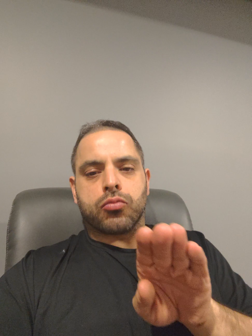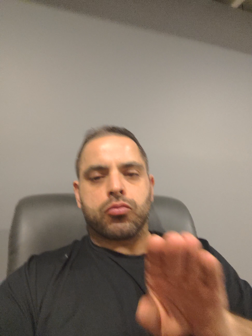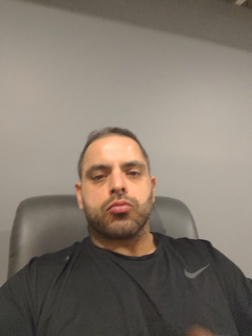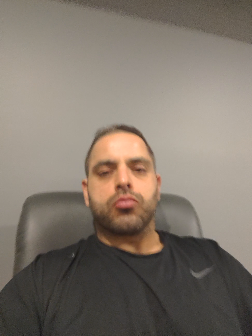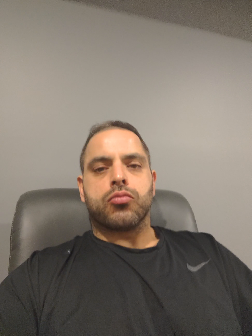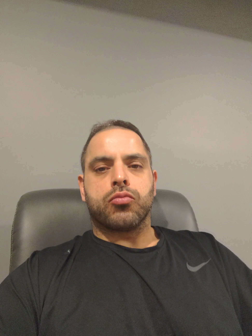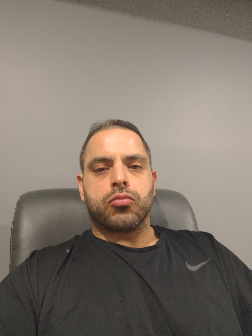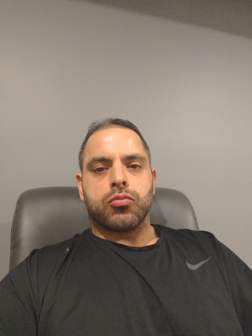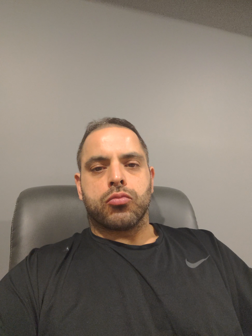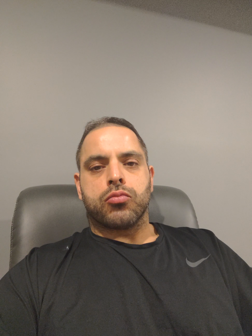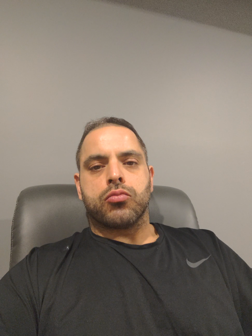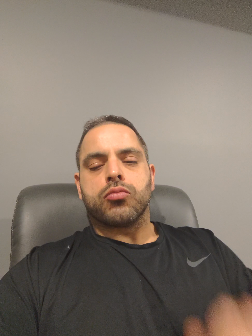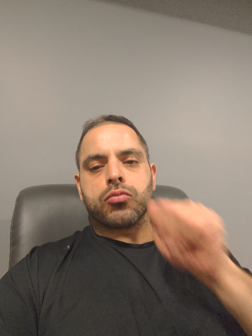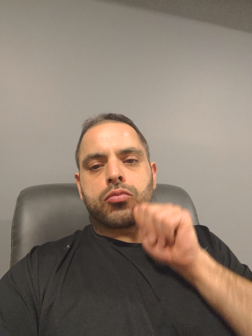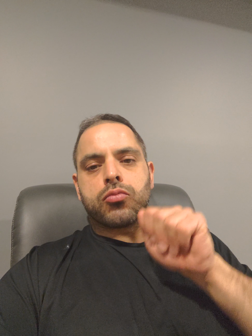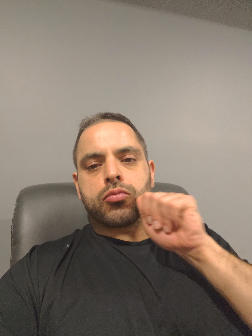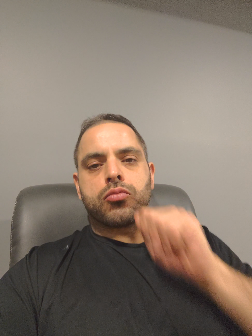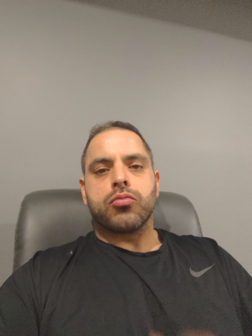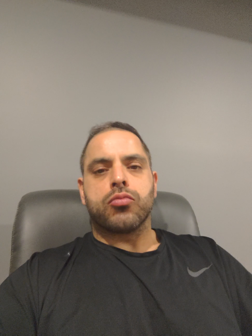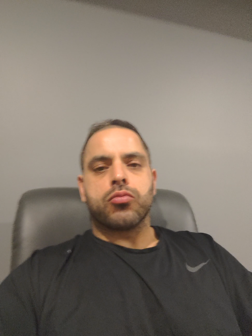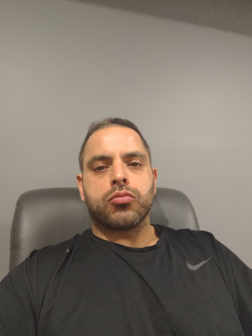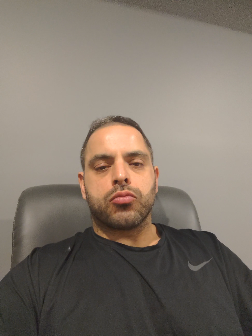aunt